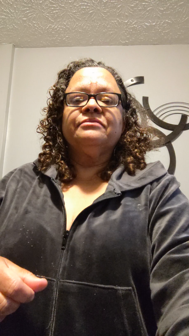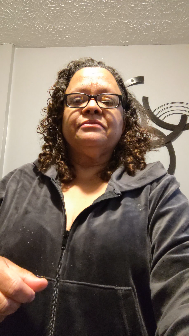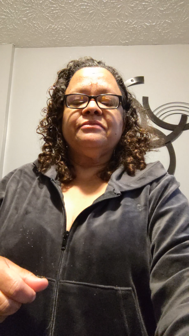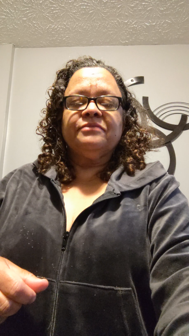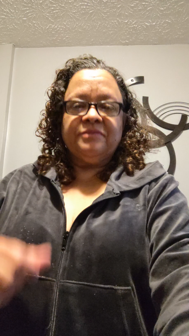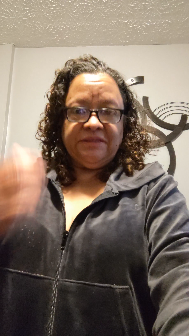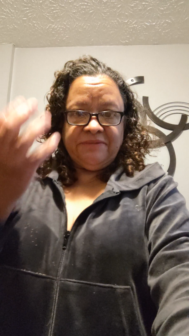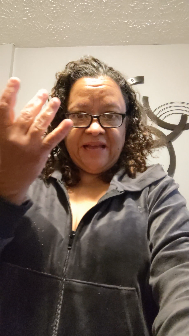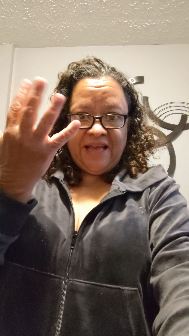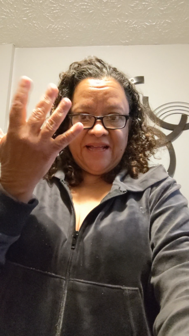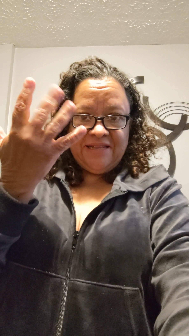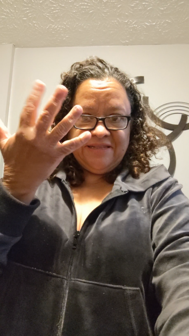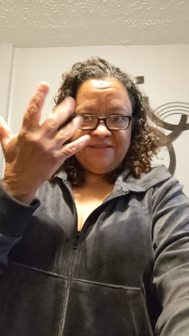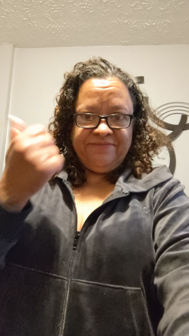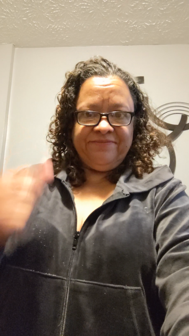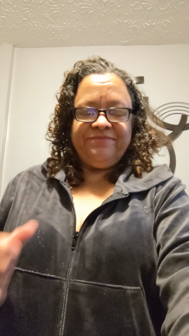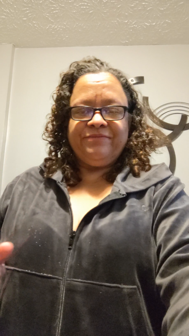hand